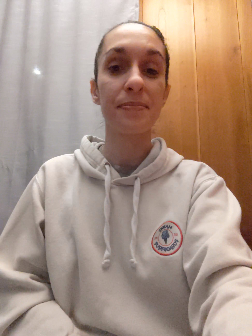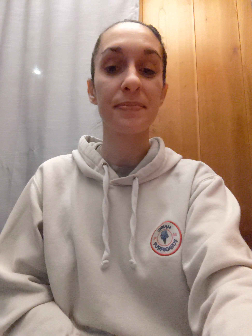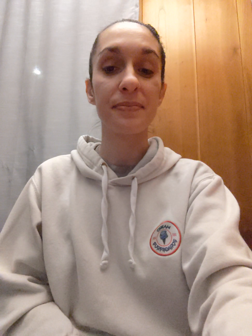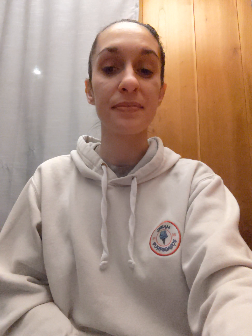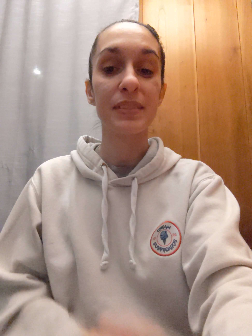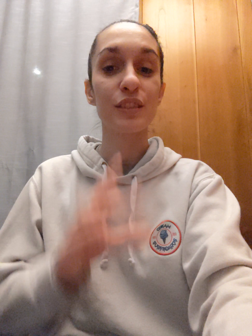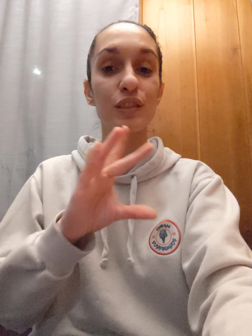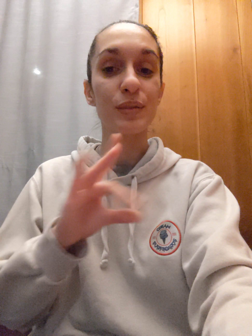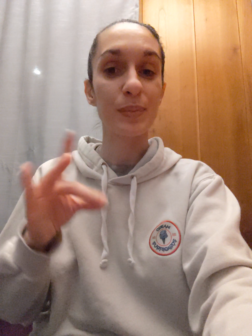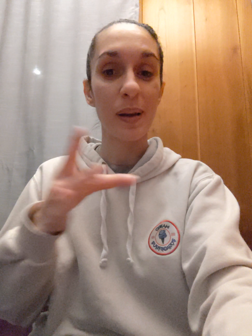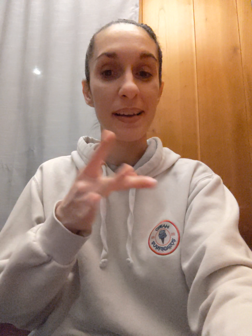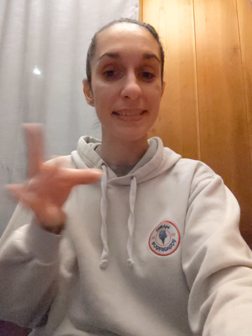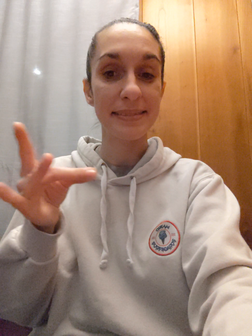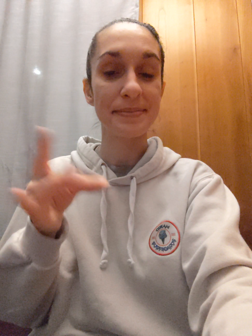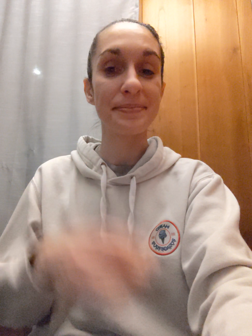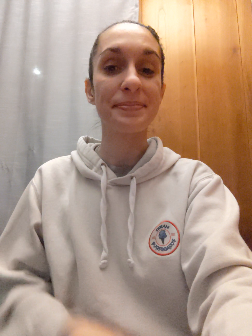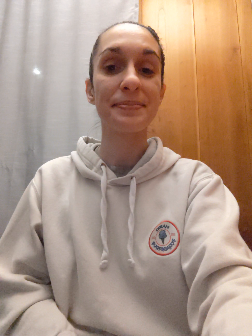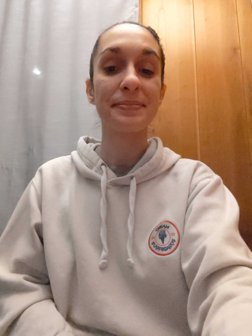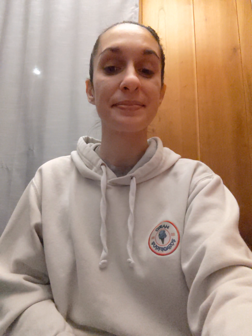story